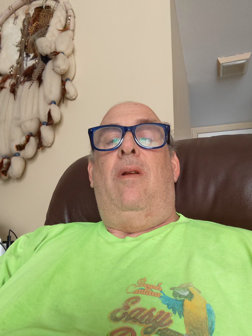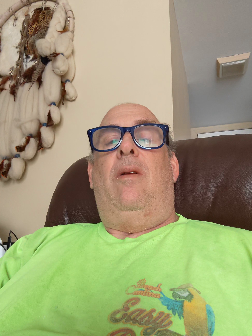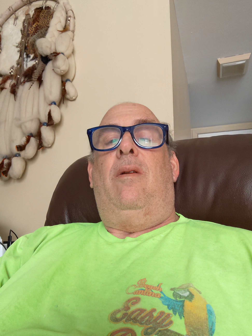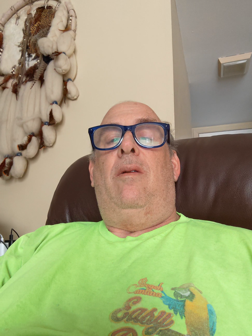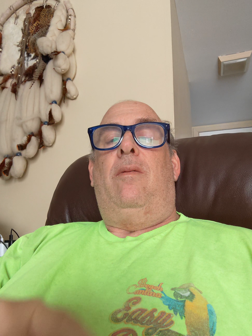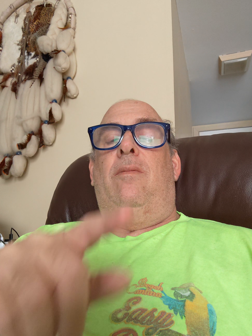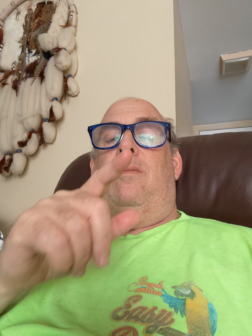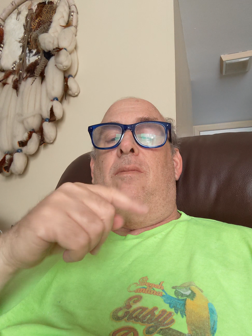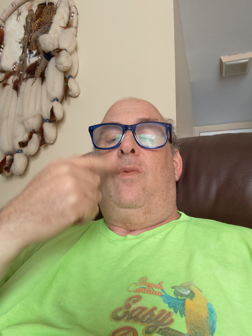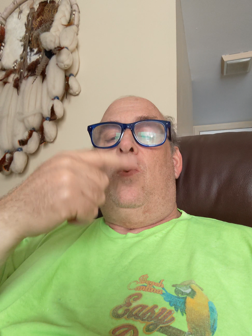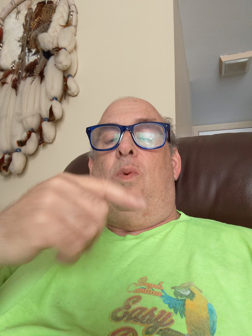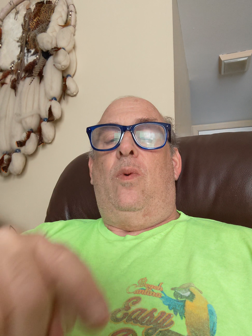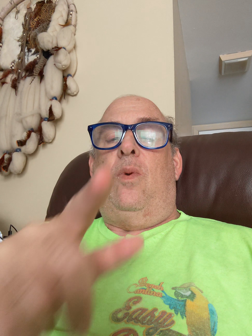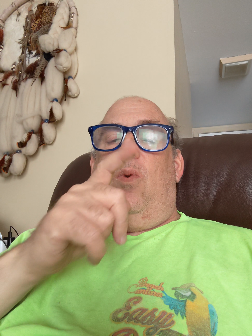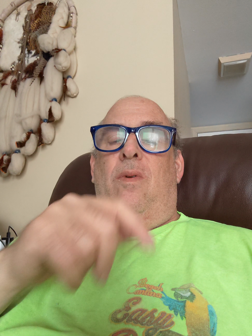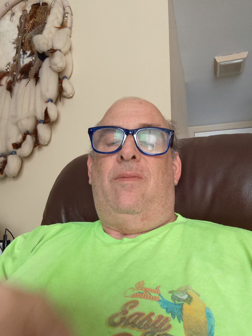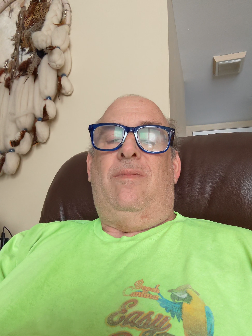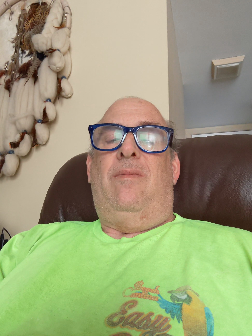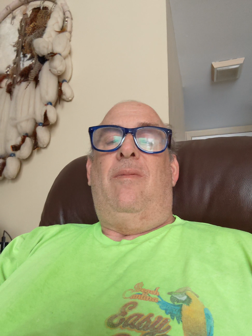who